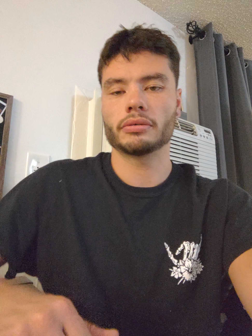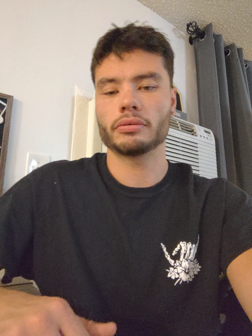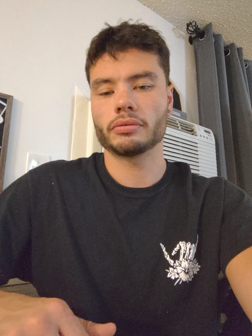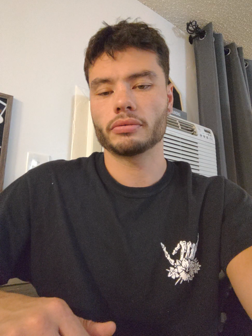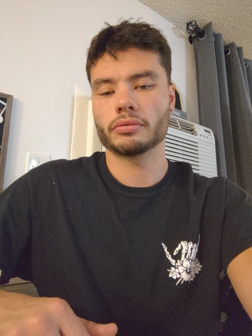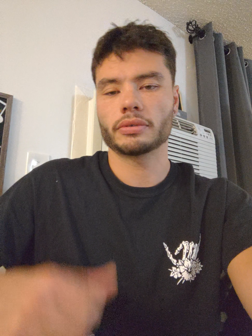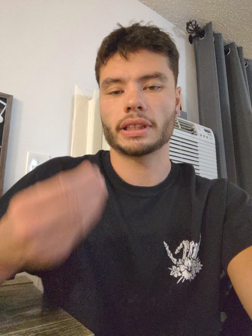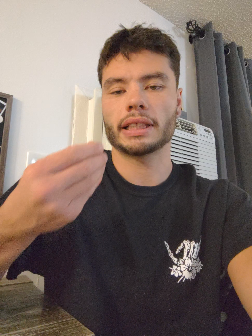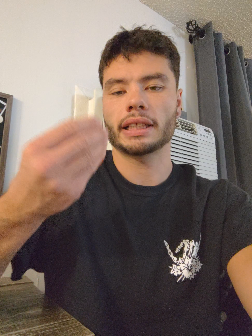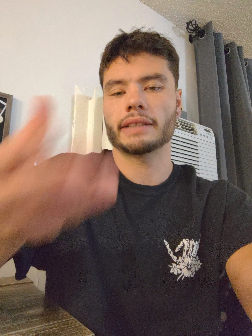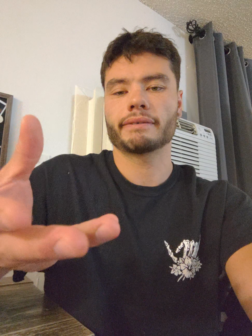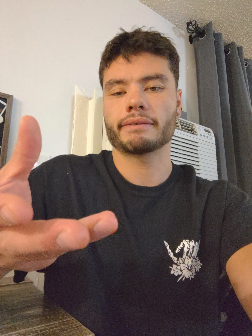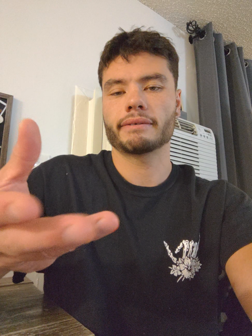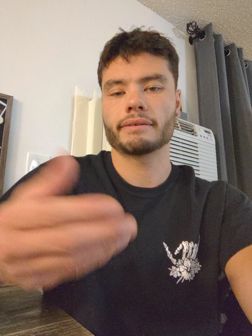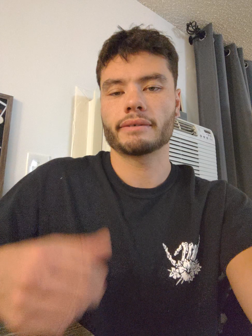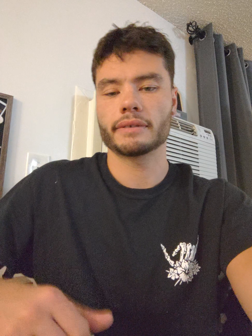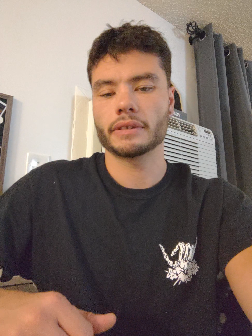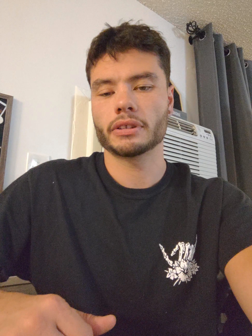give